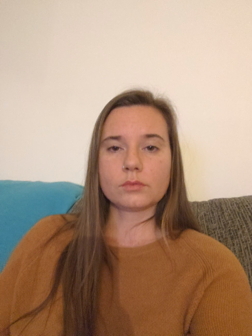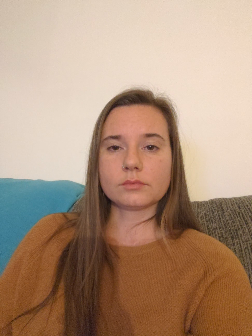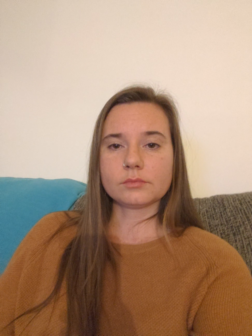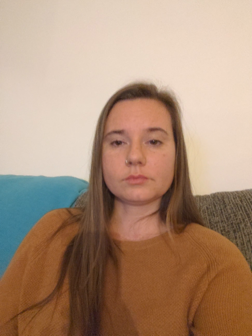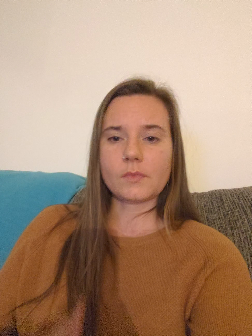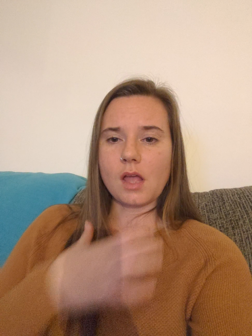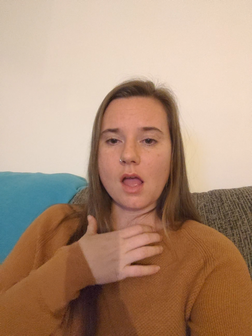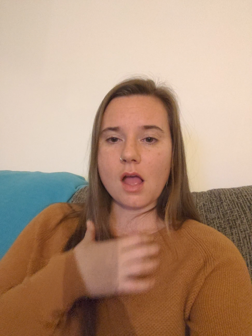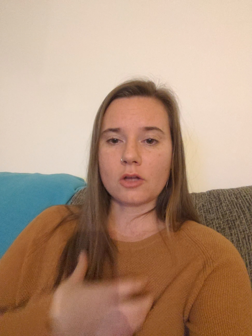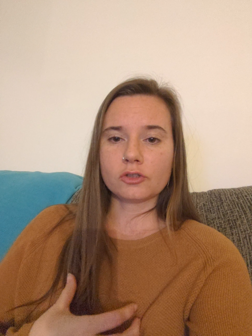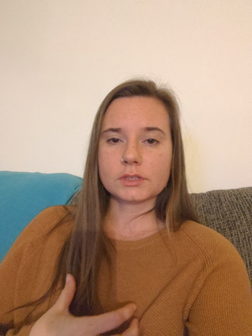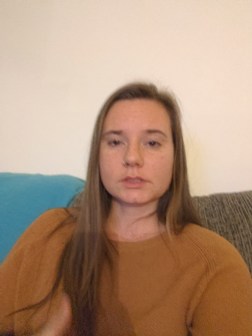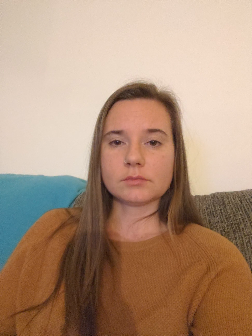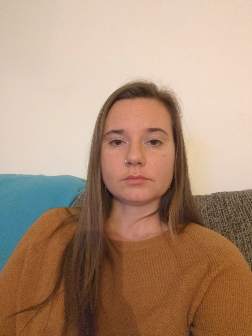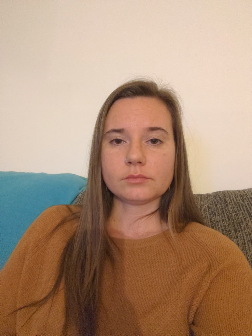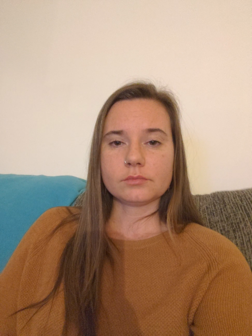hungry